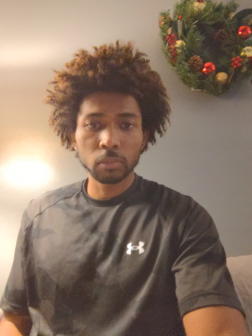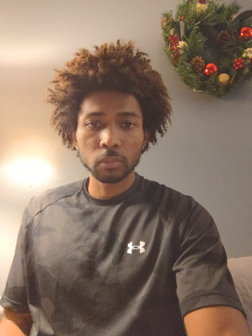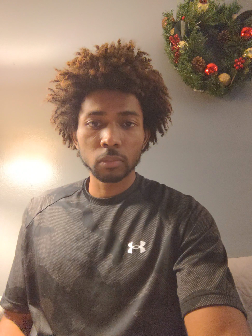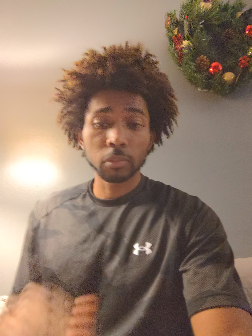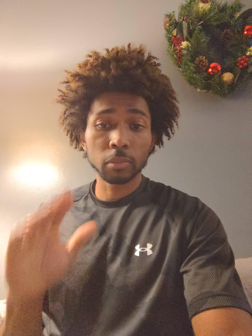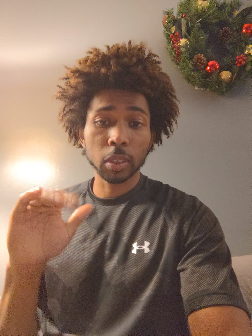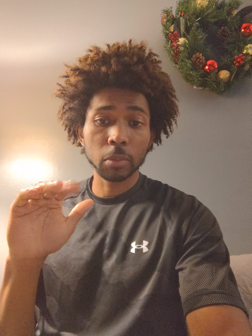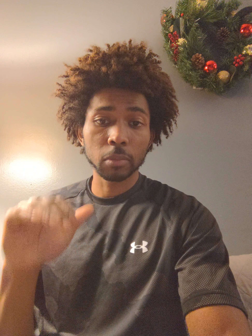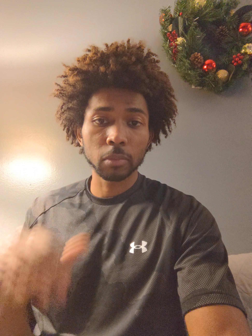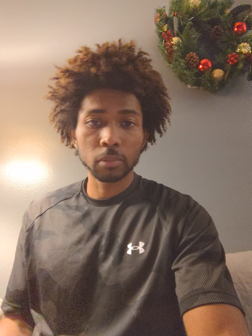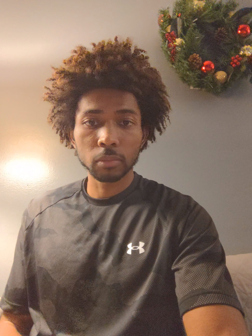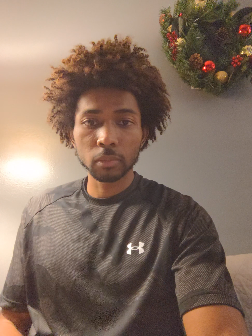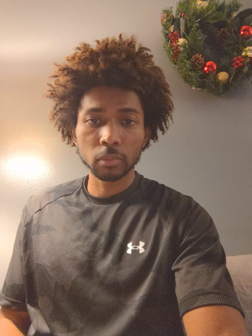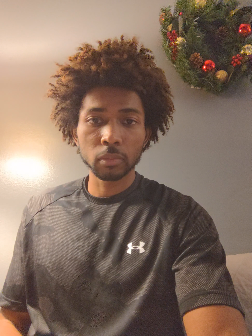bye